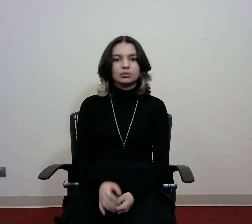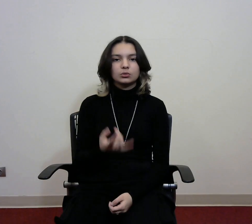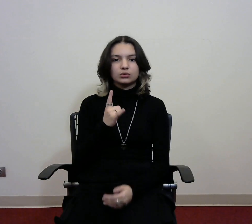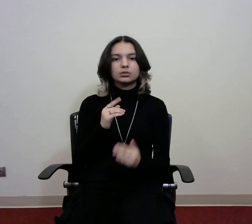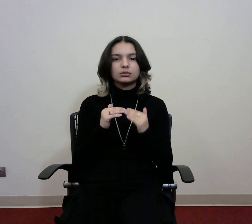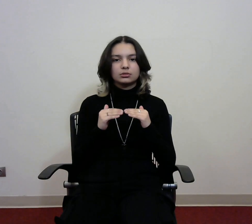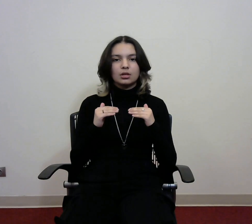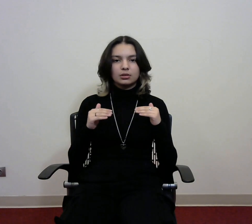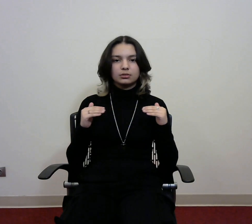uşaq